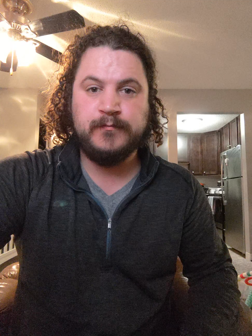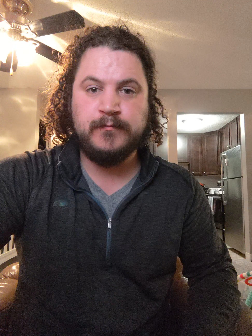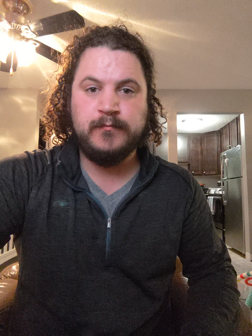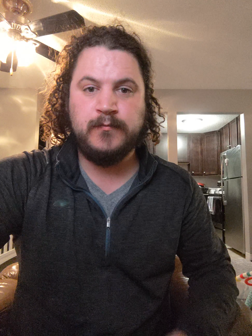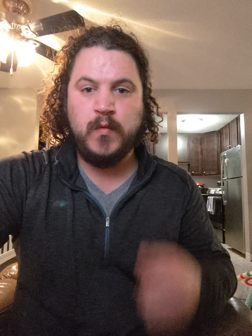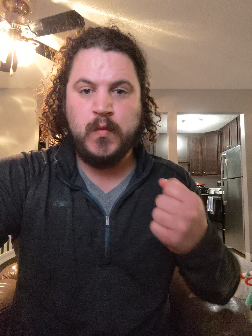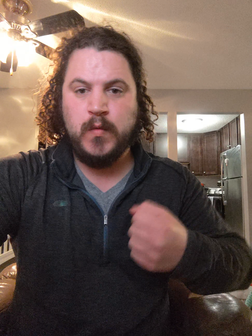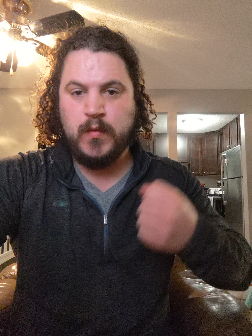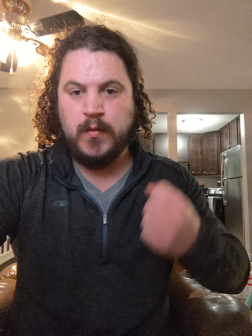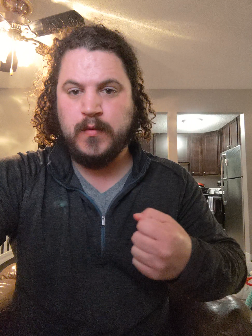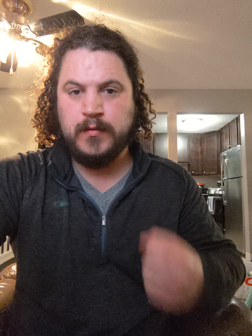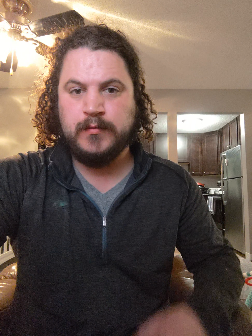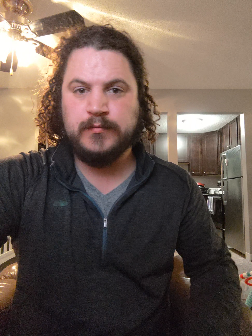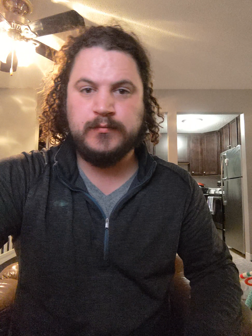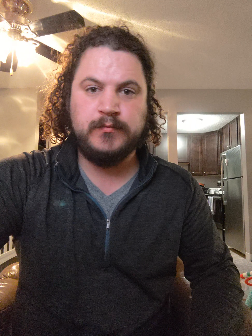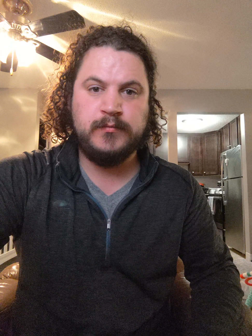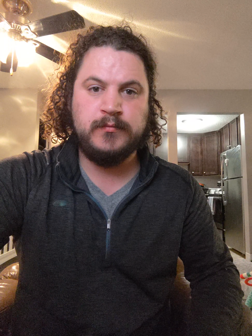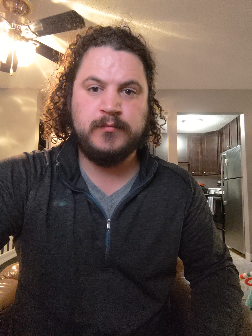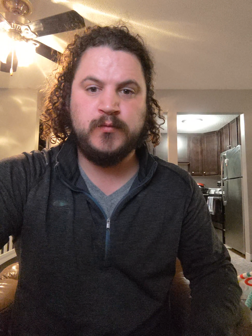car